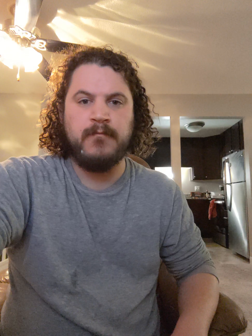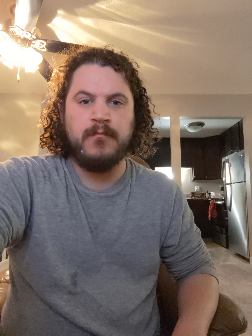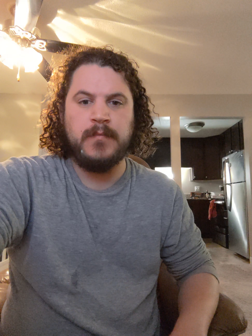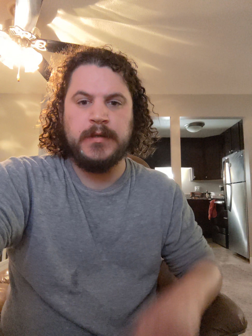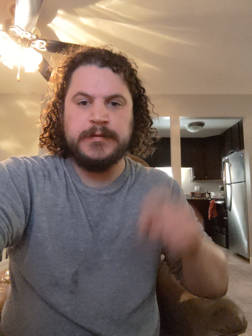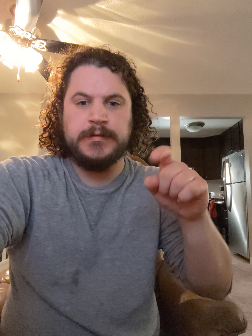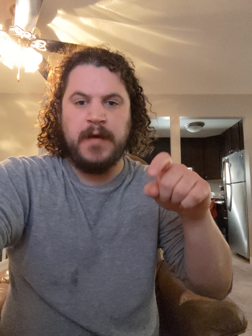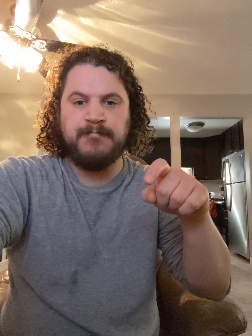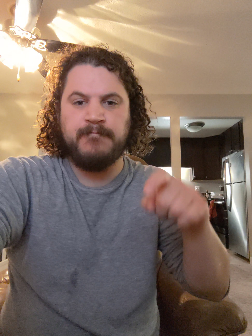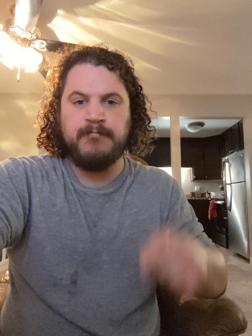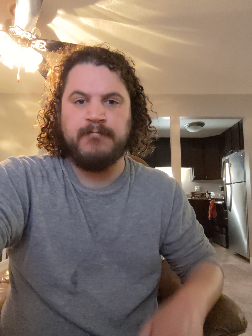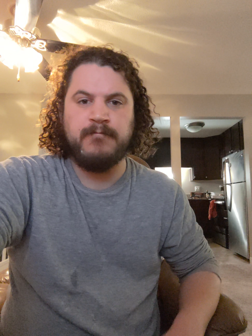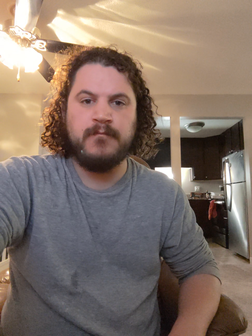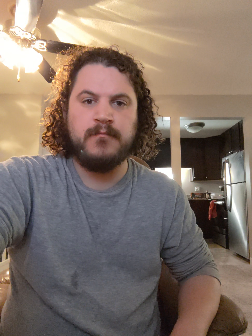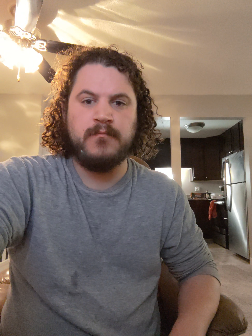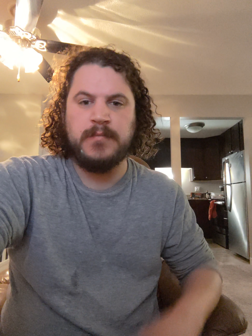time